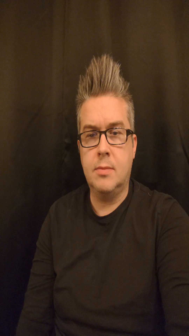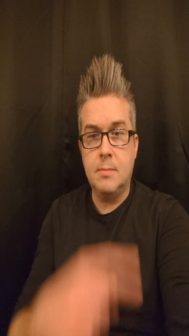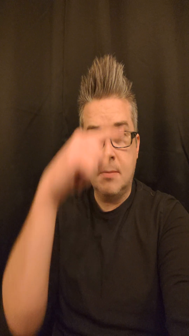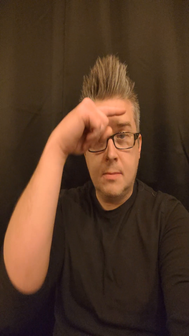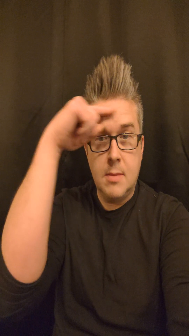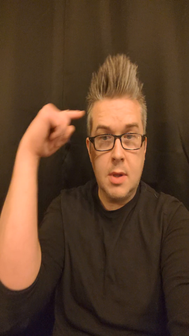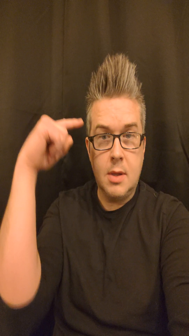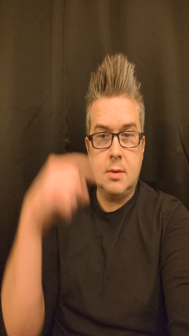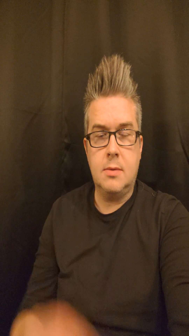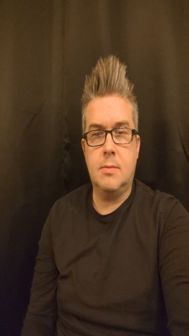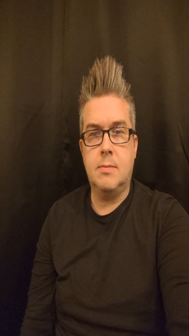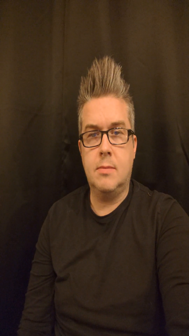black